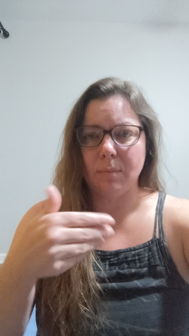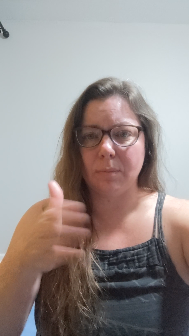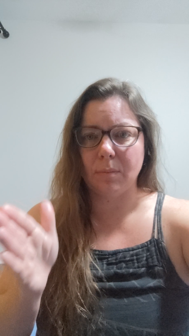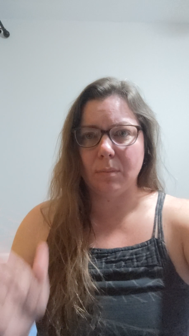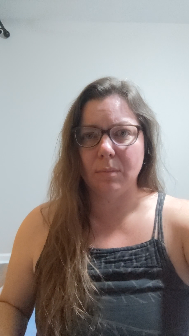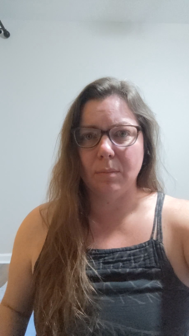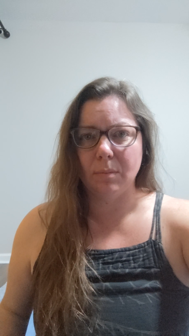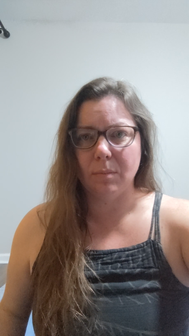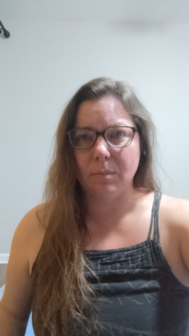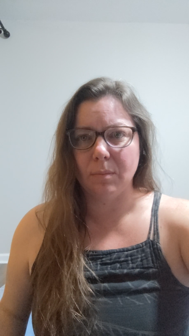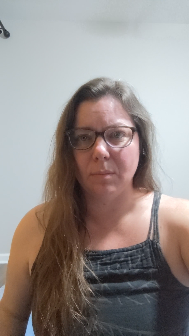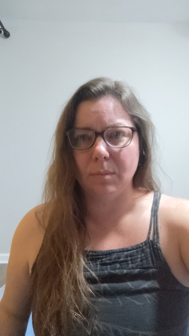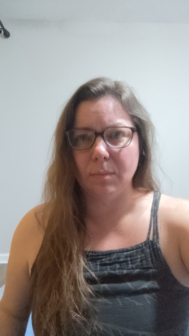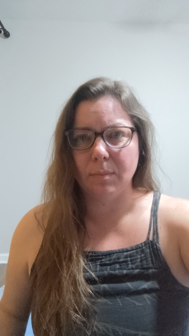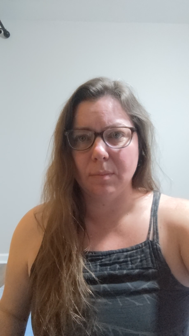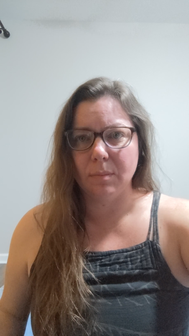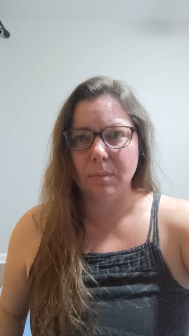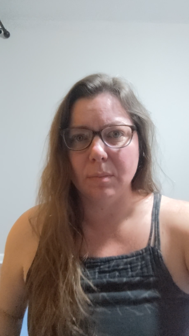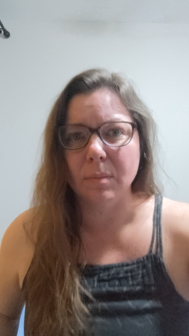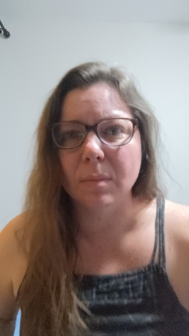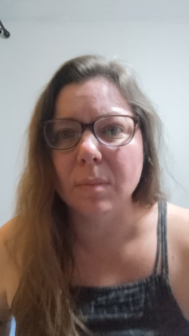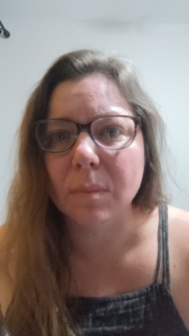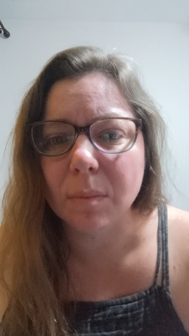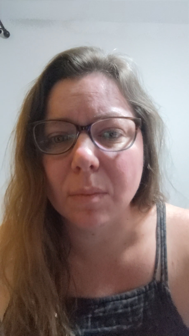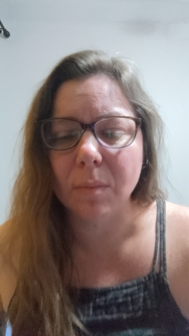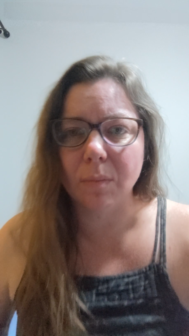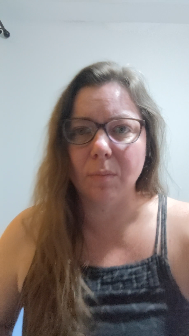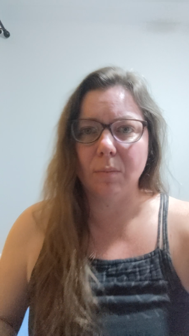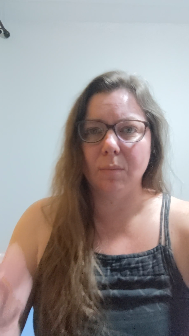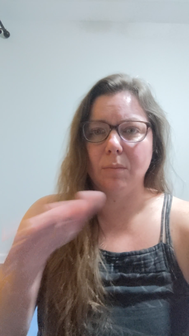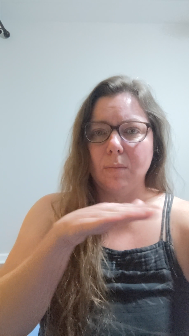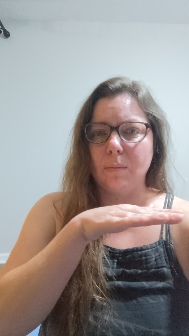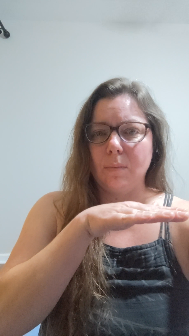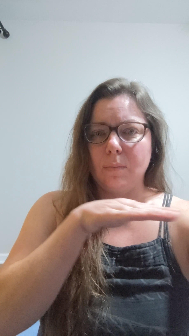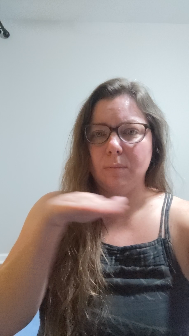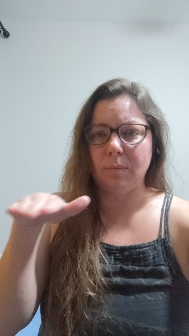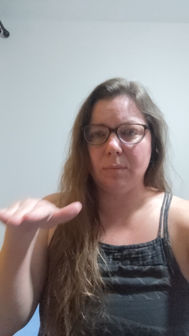nice